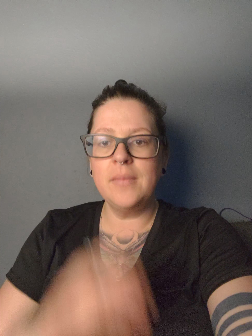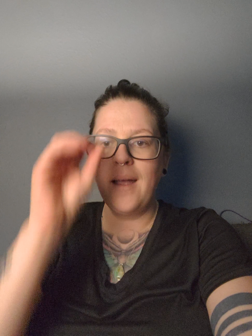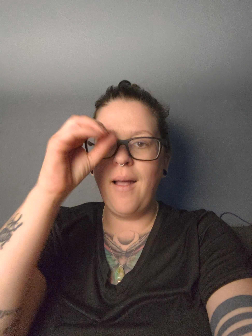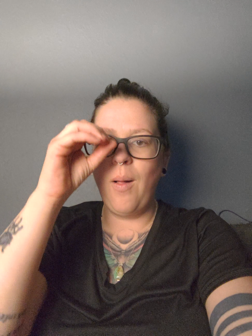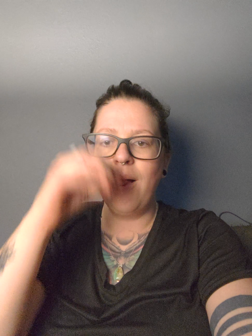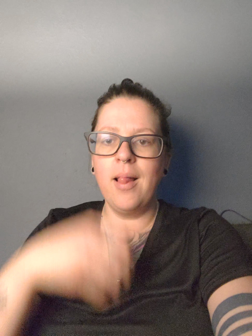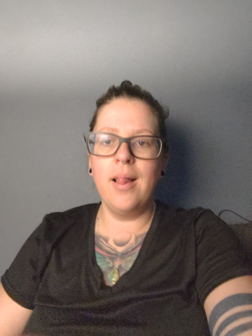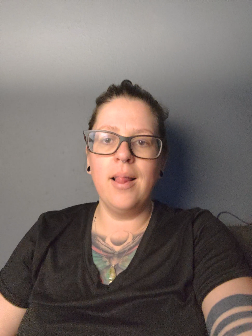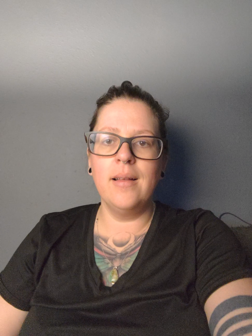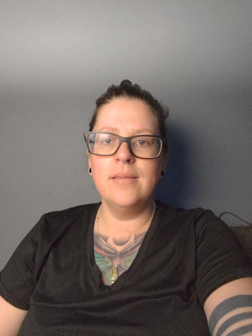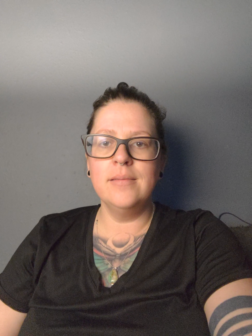owl